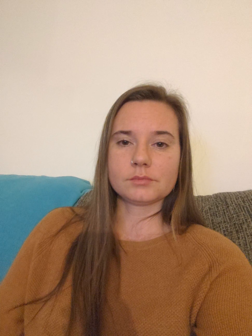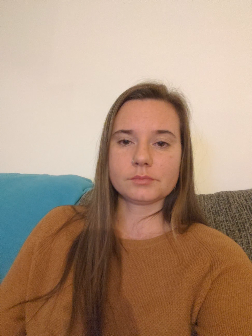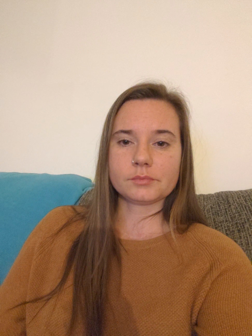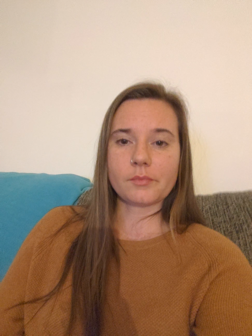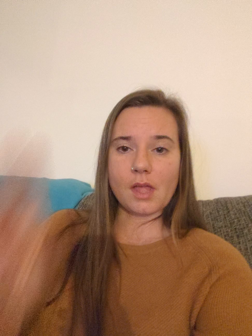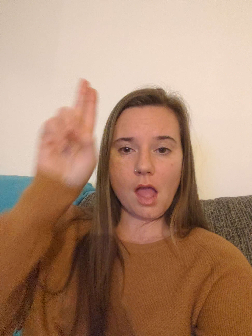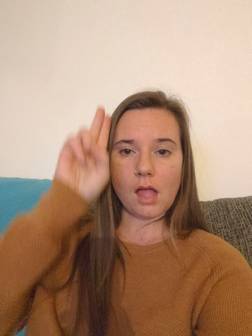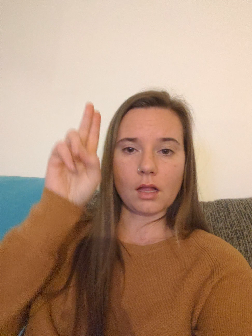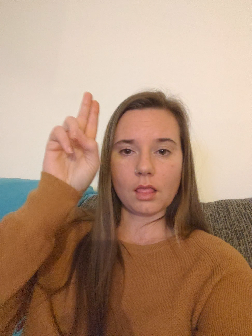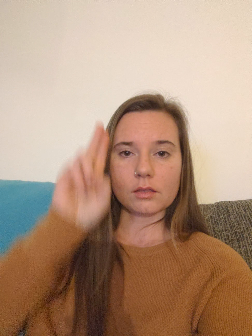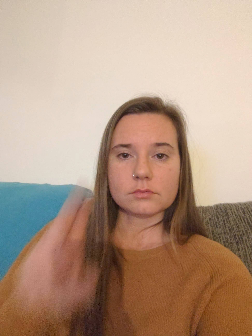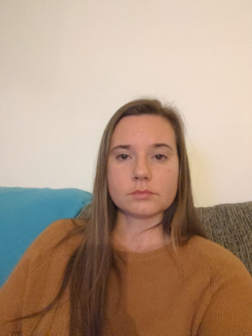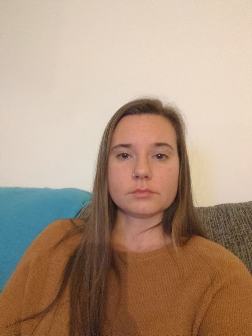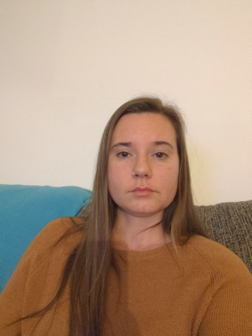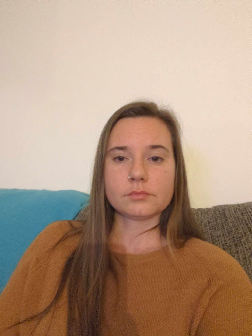uncle